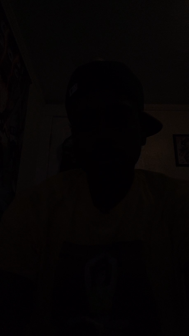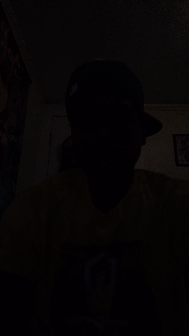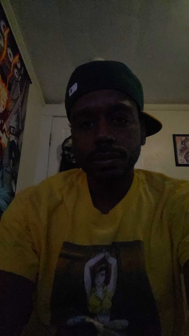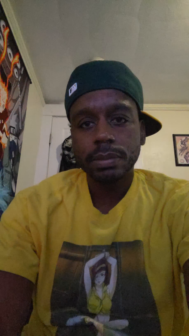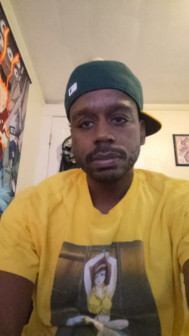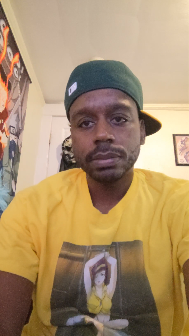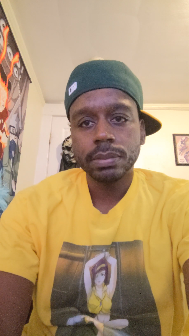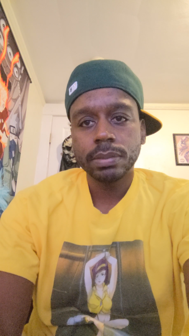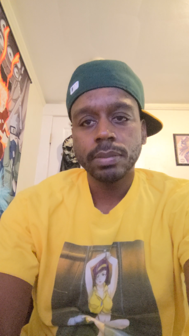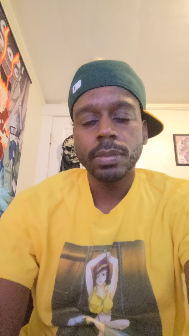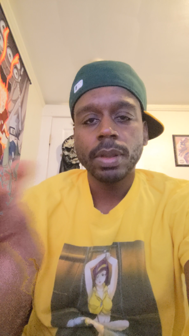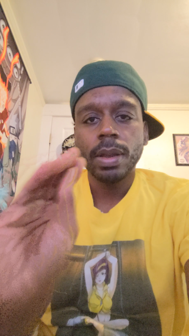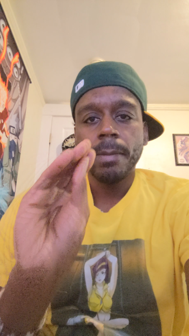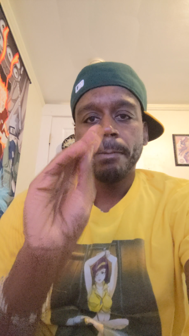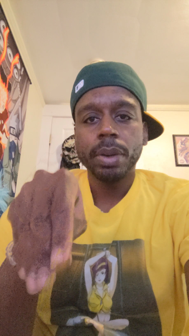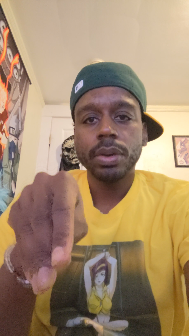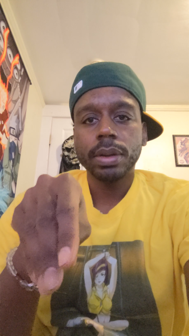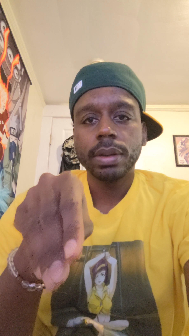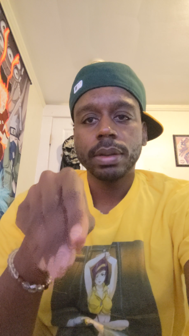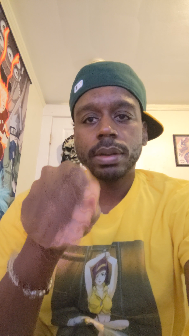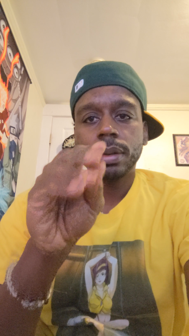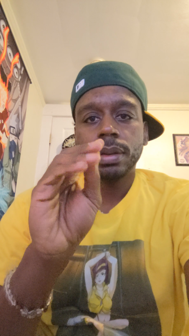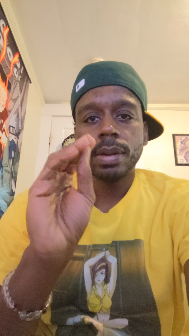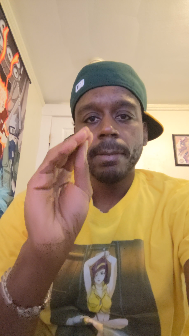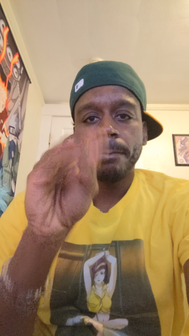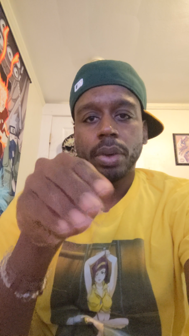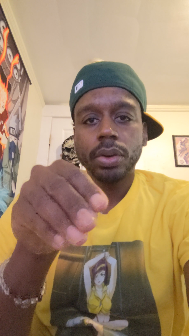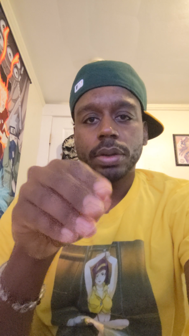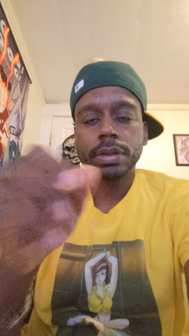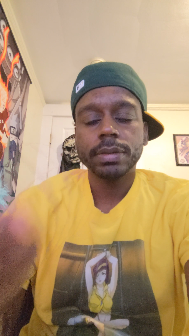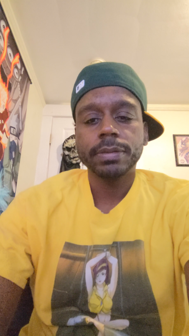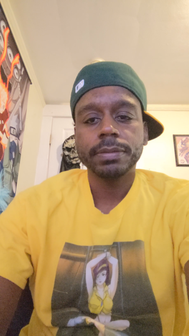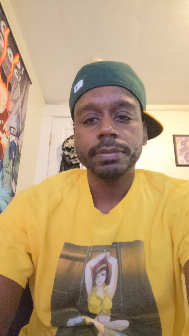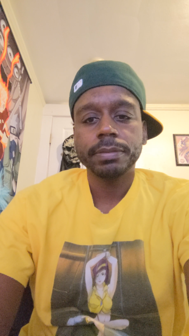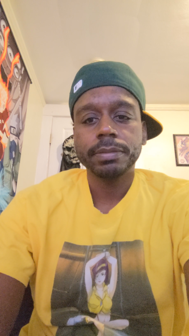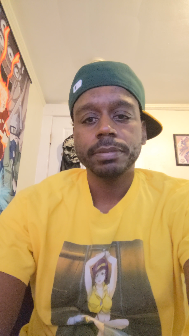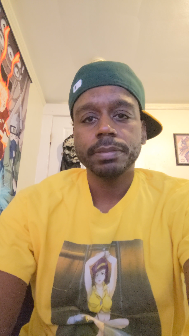put